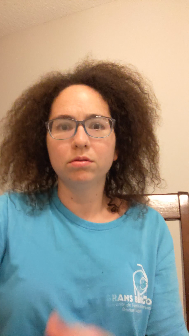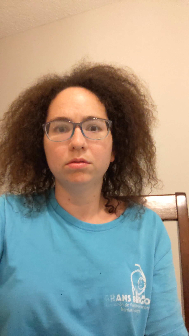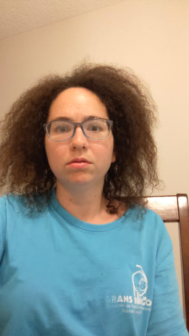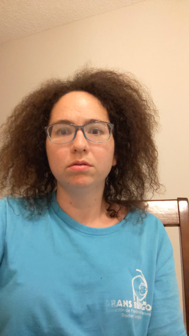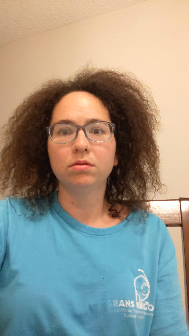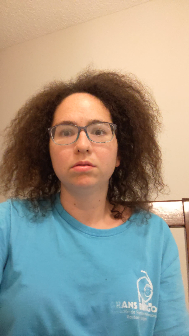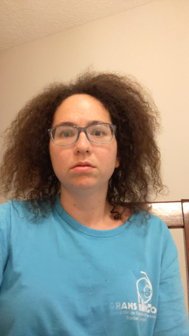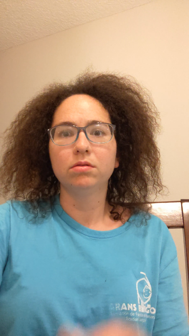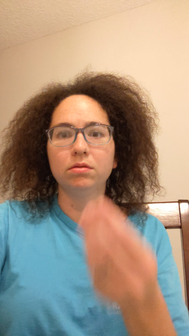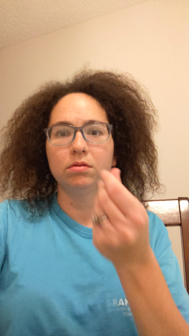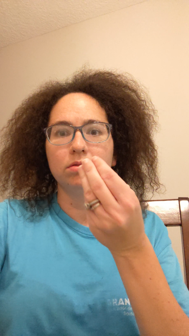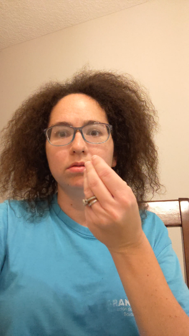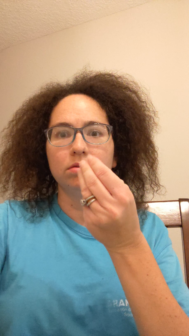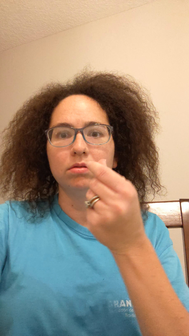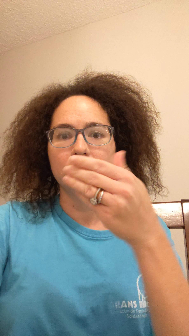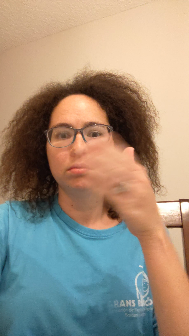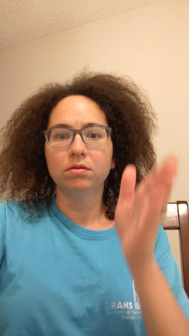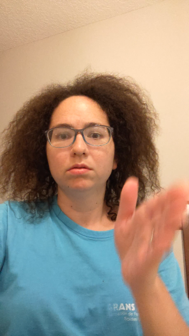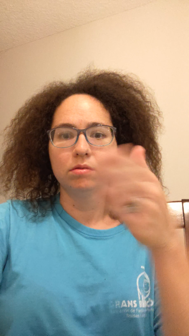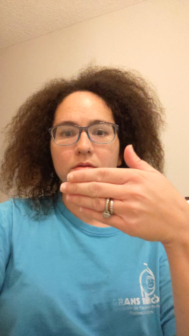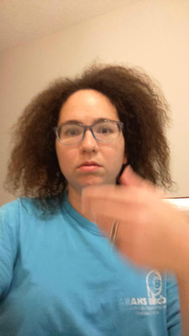sandbox